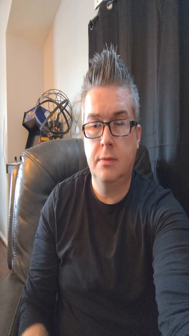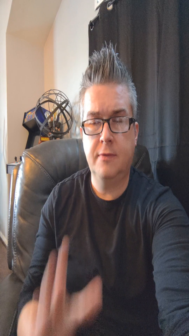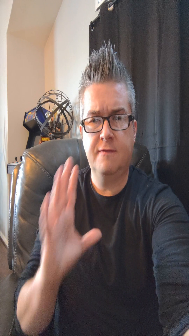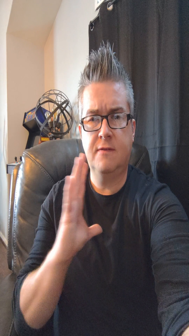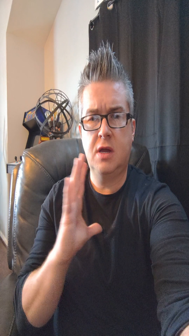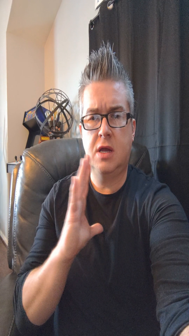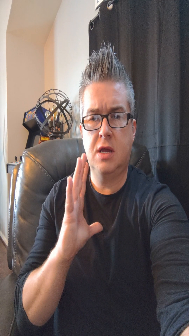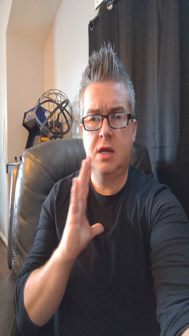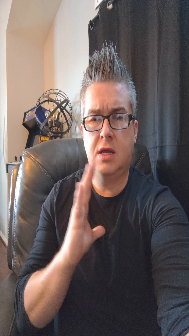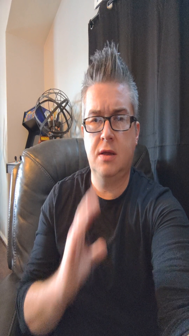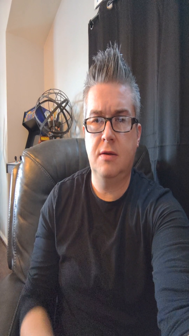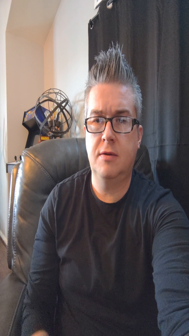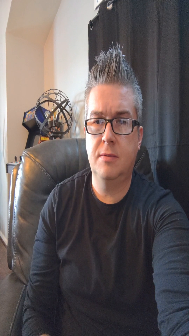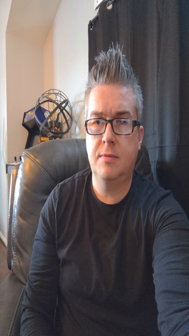fine